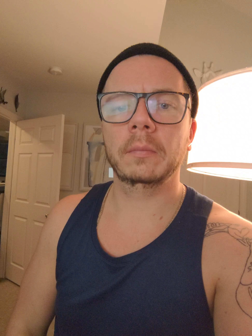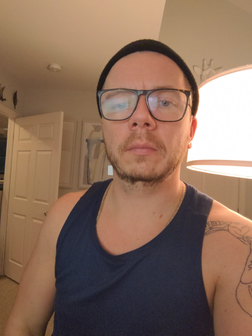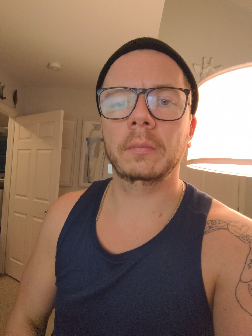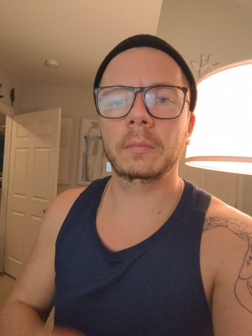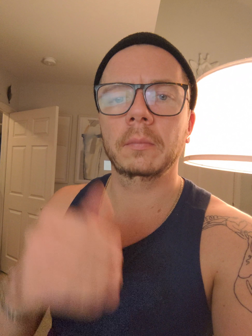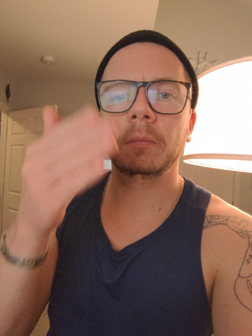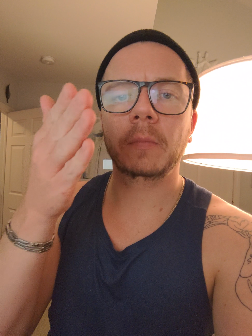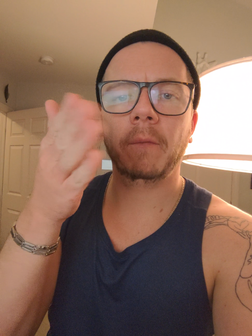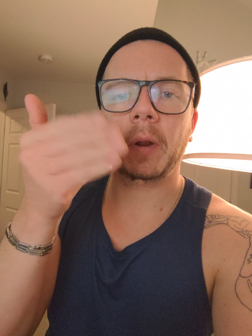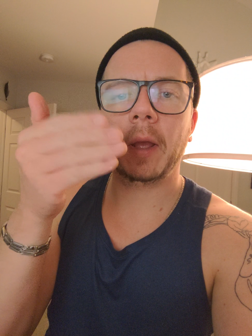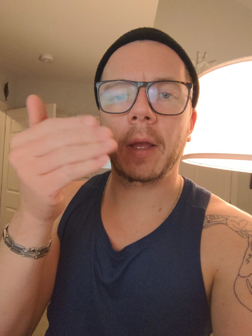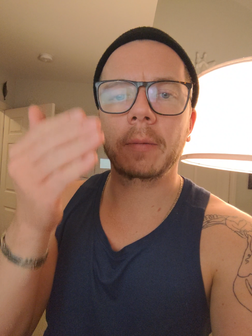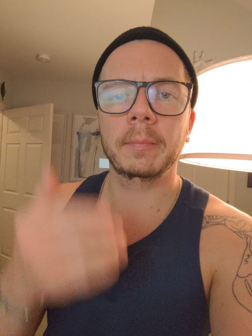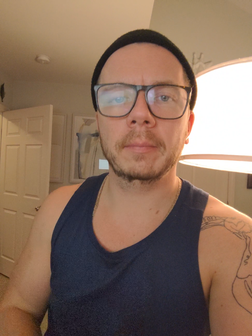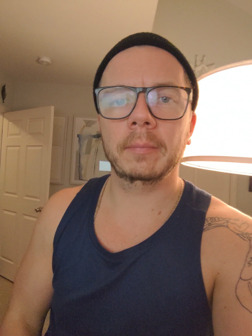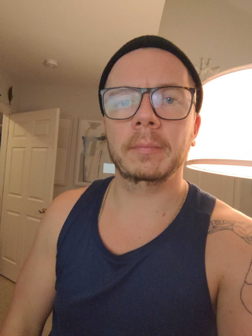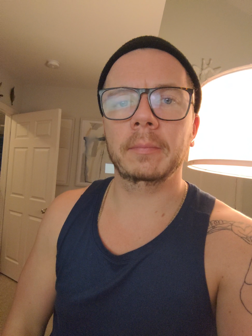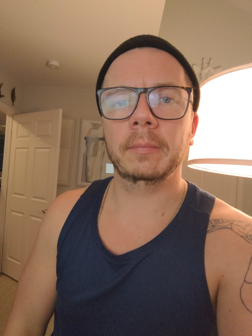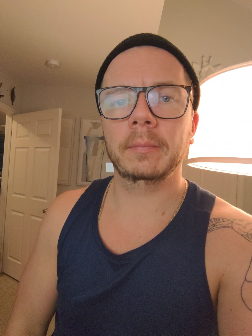flag